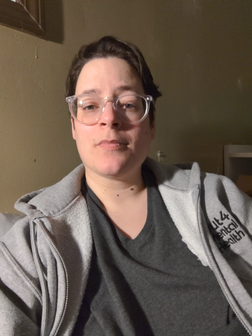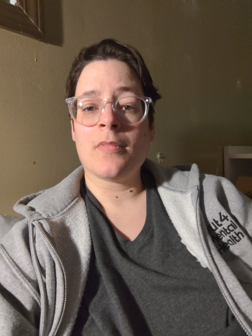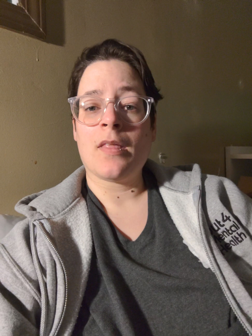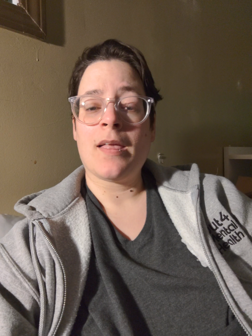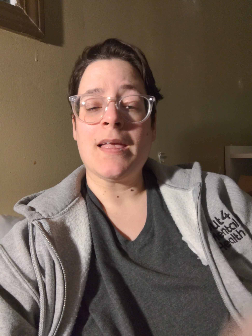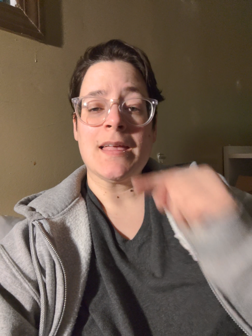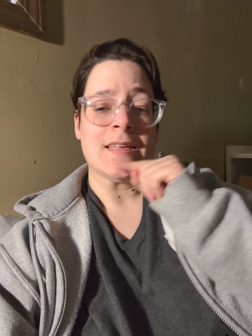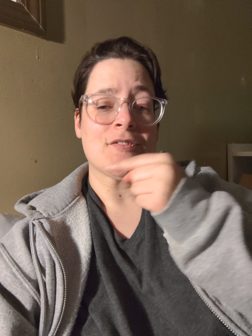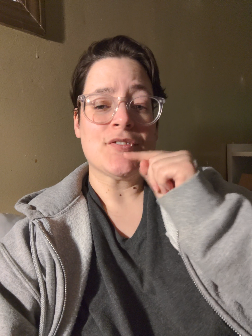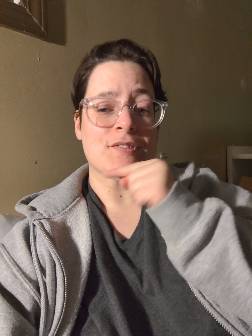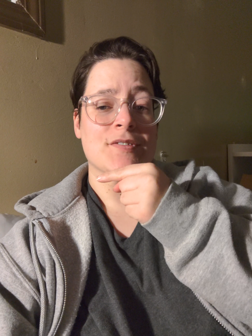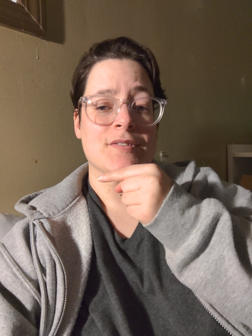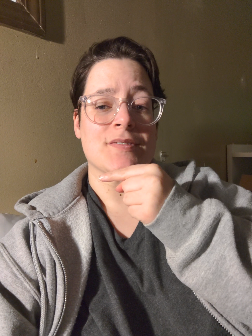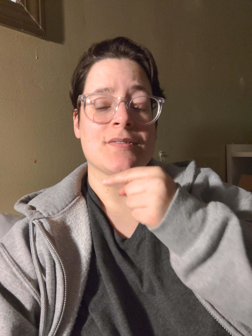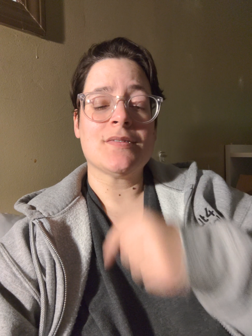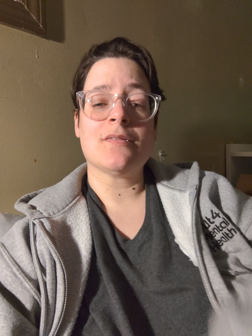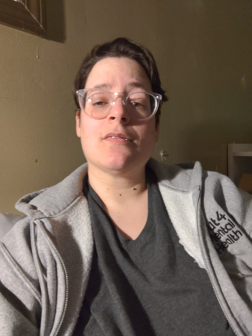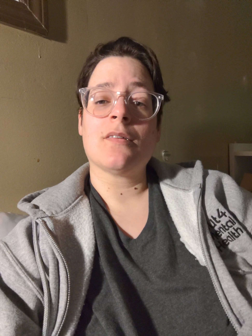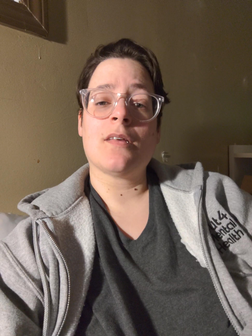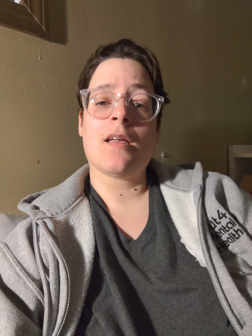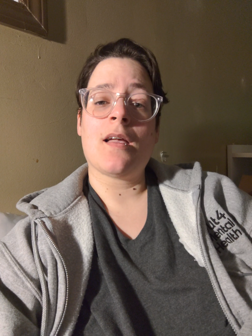carrot